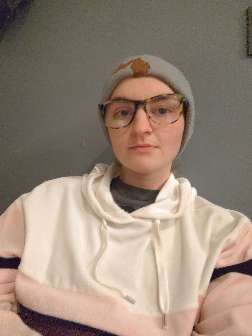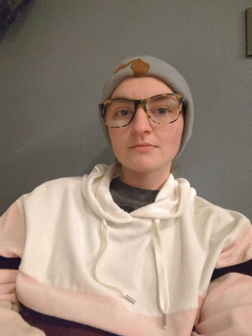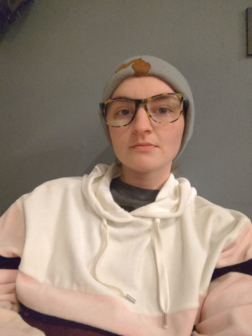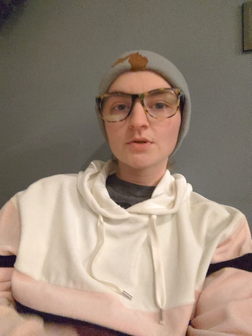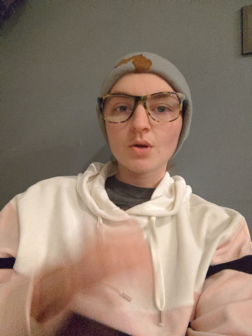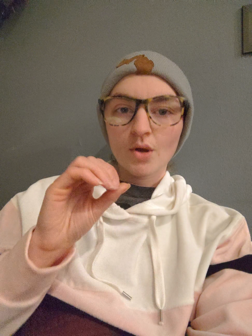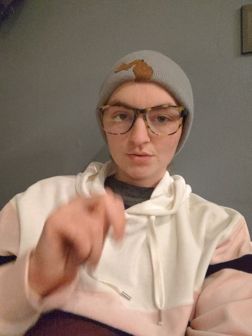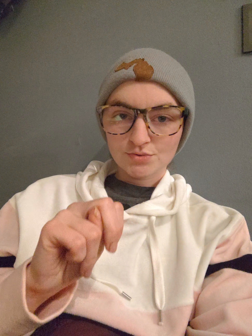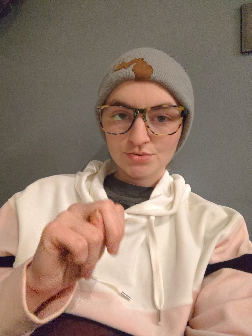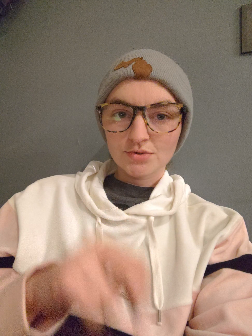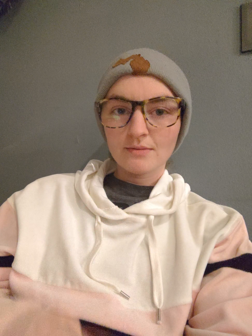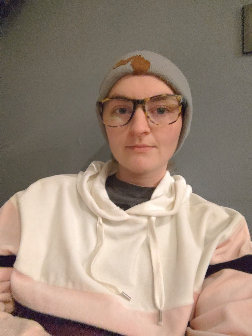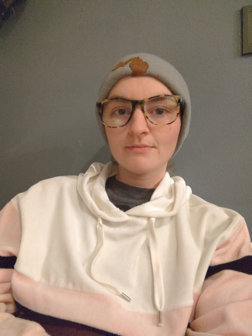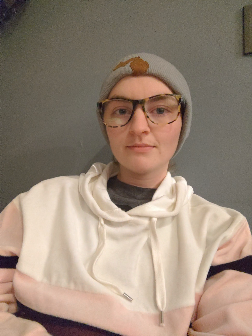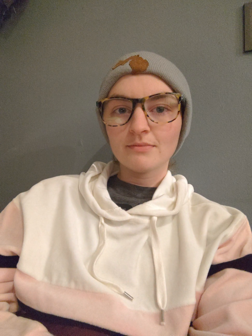on